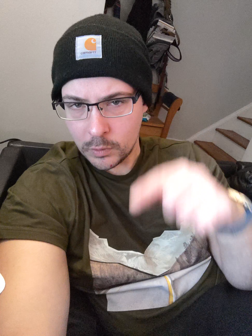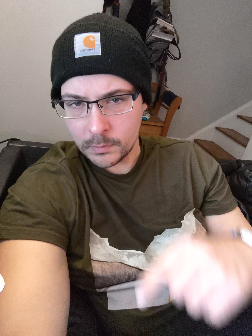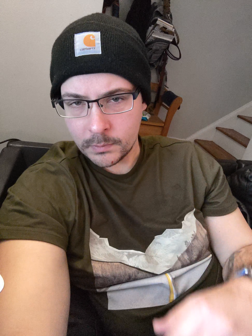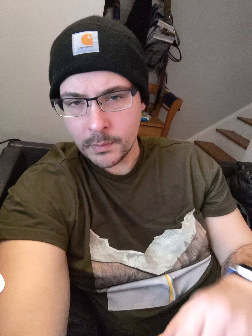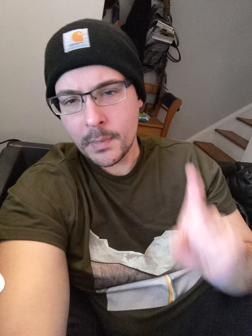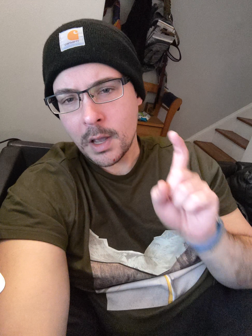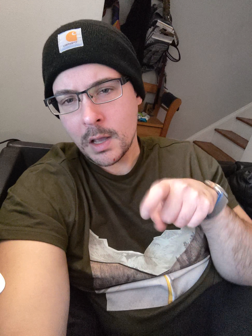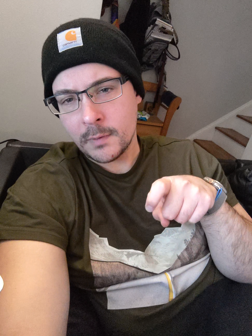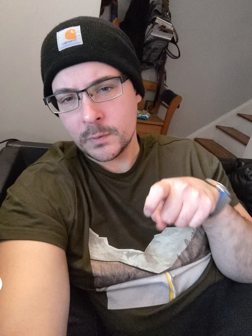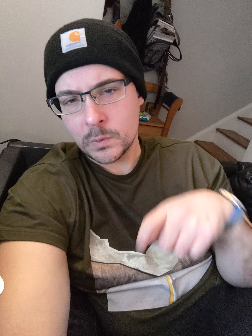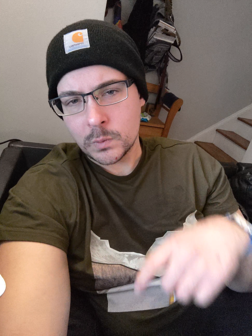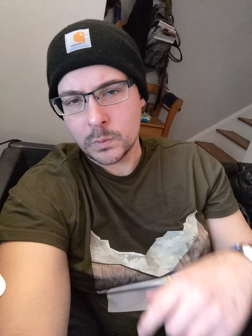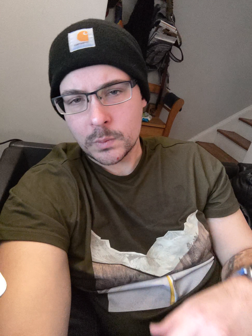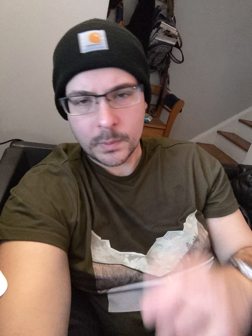have to